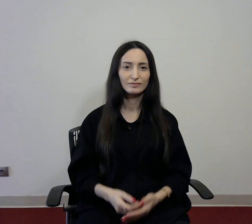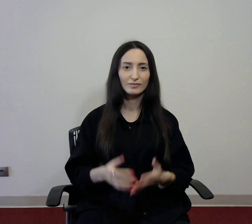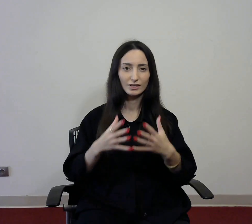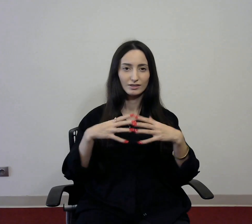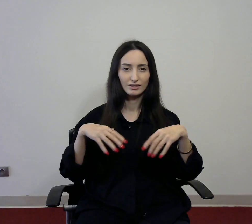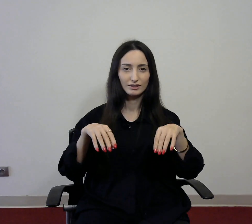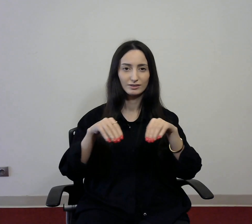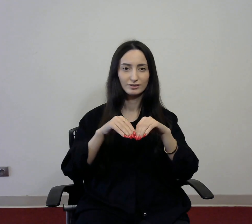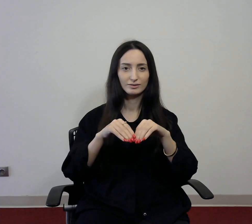ailə